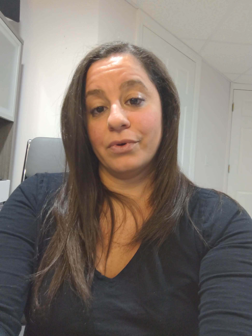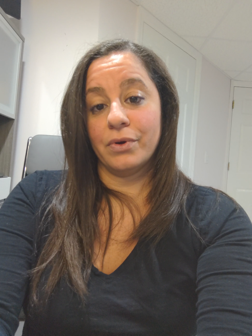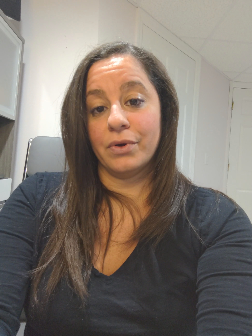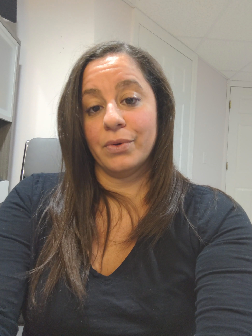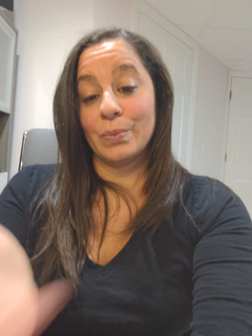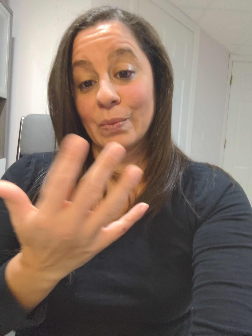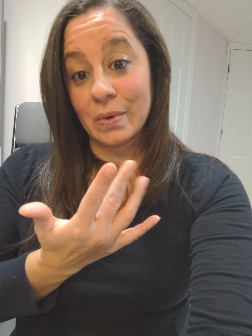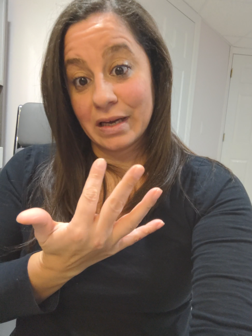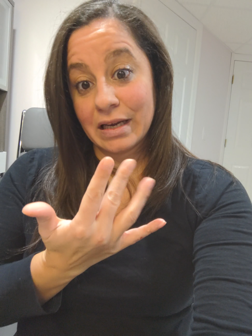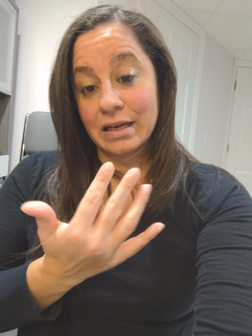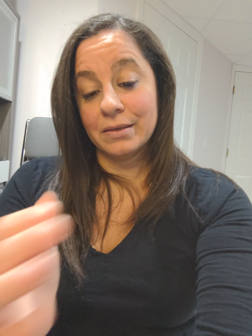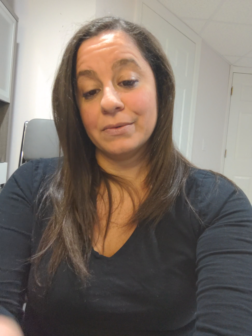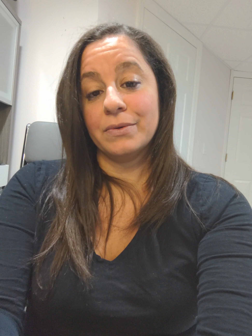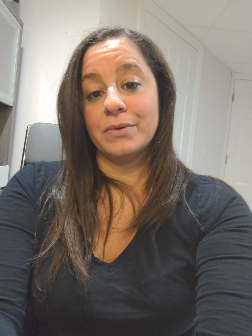wait